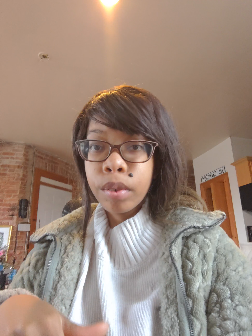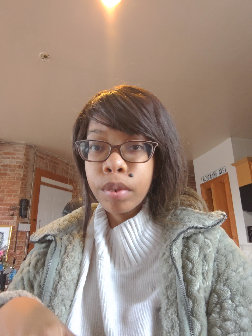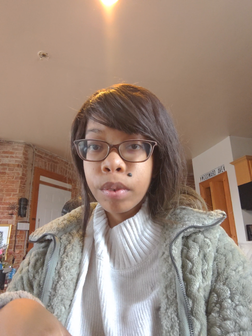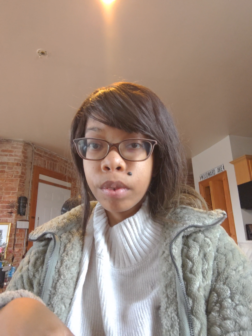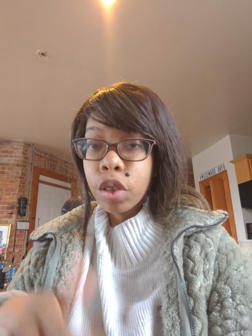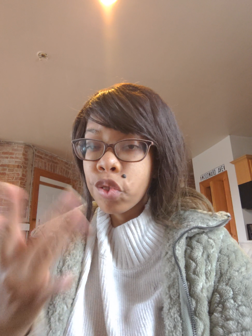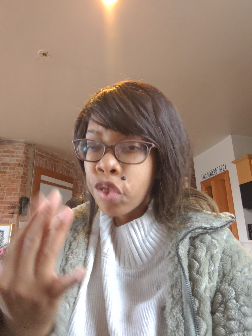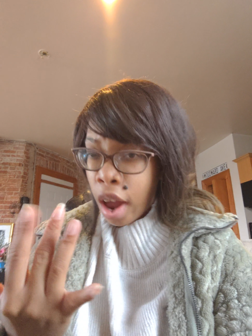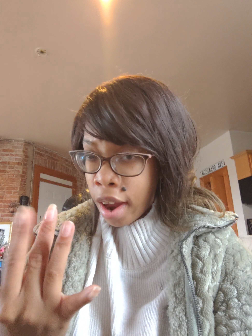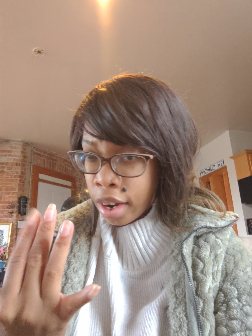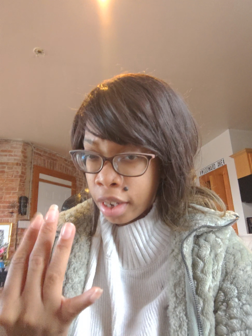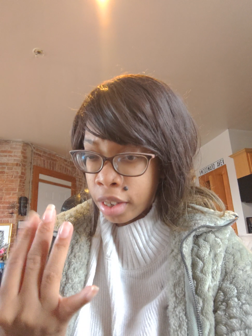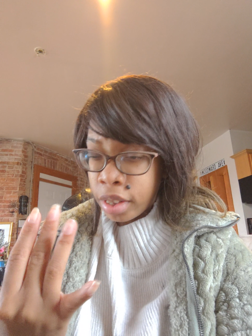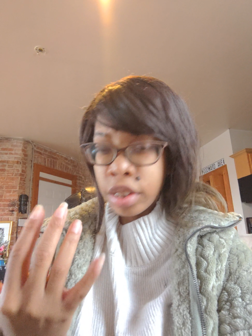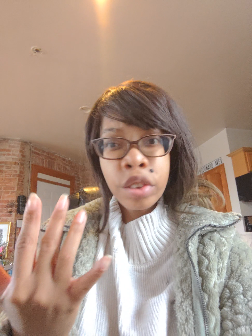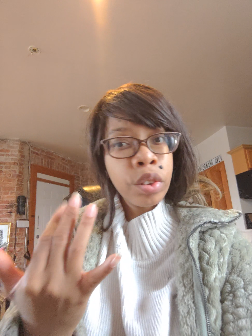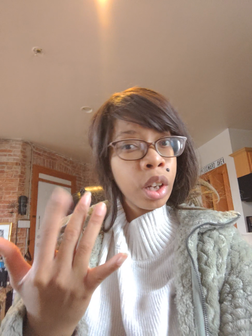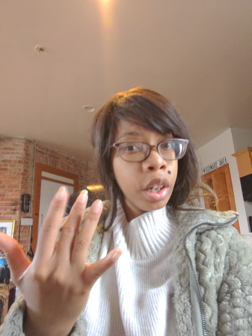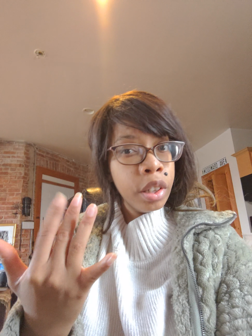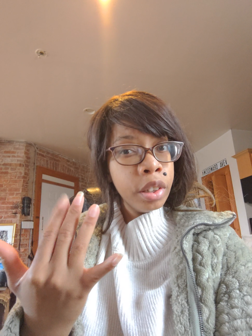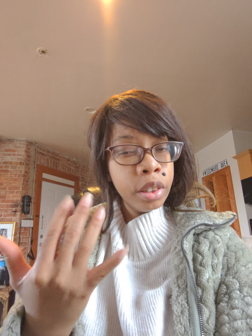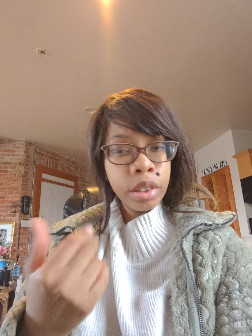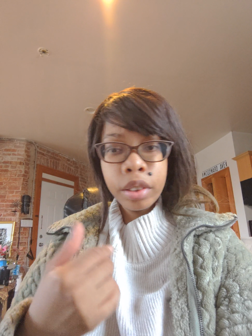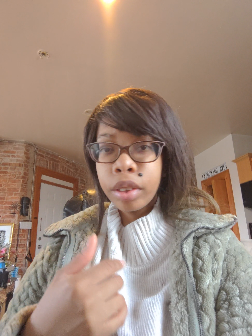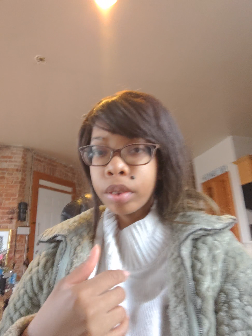wait